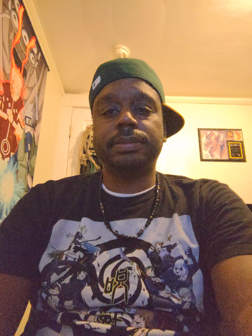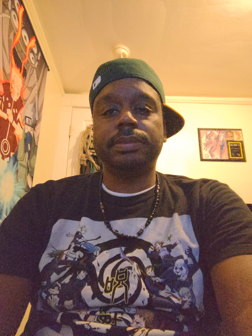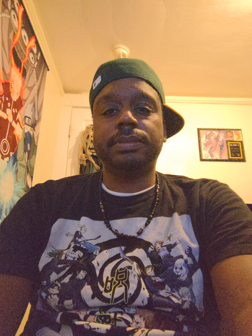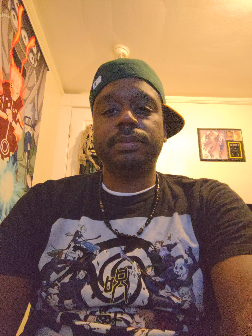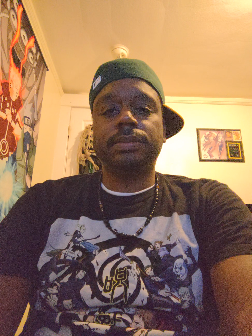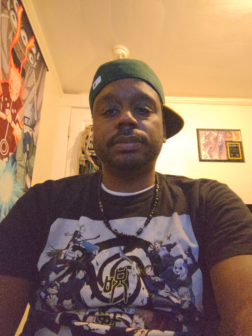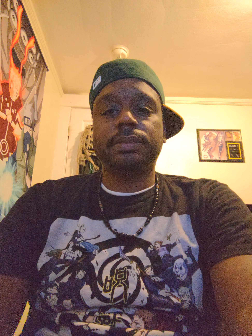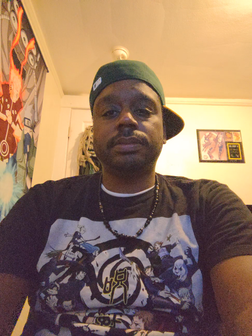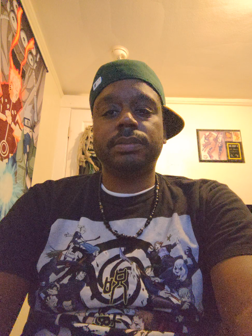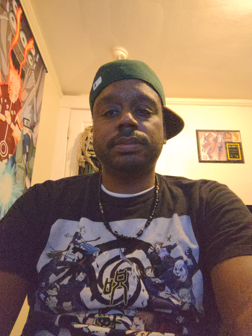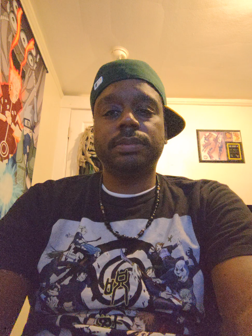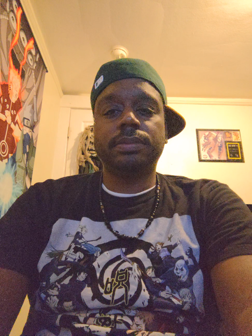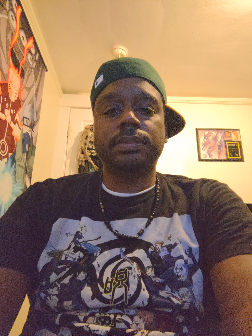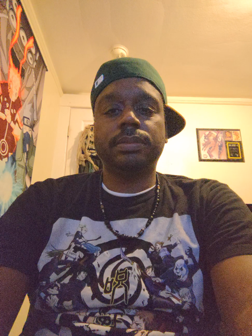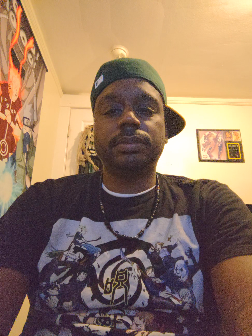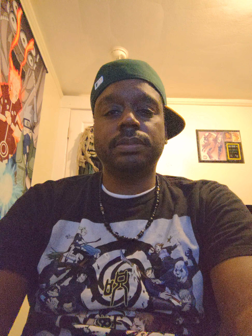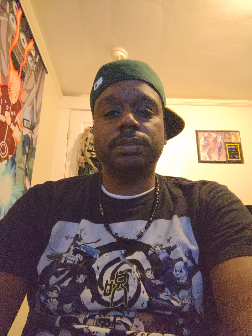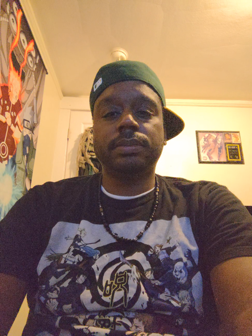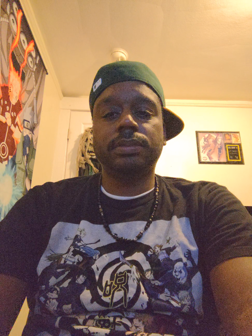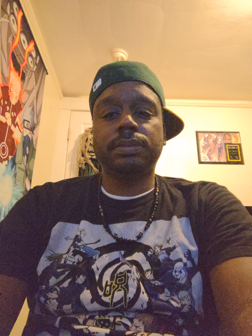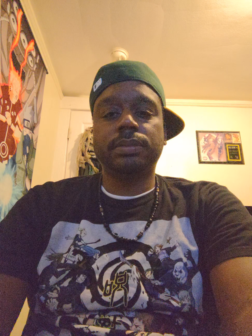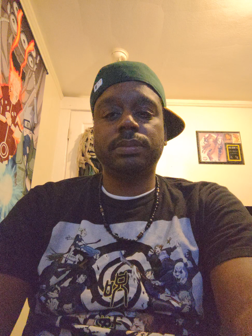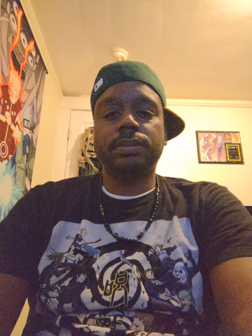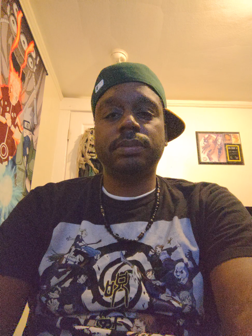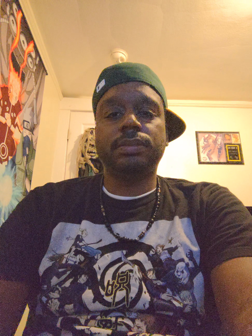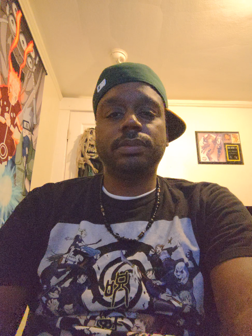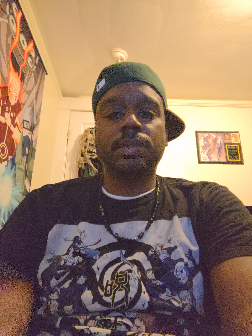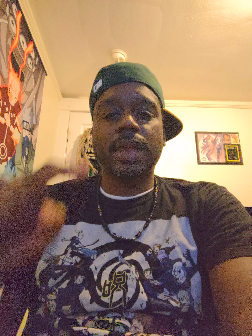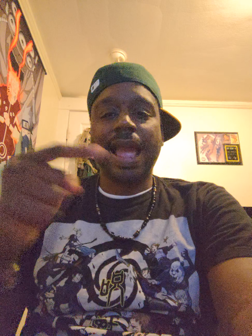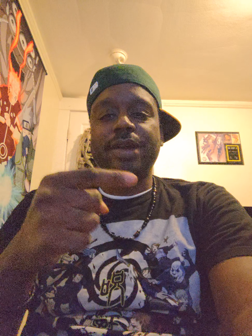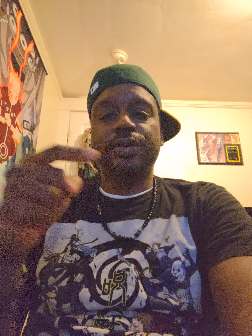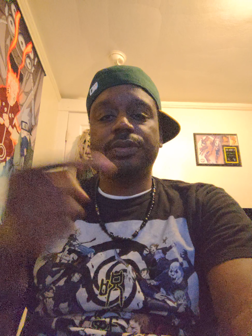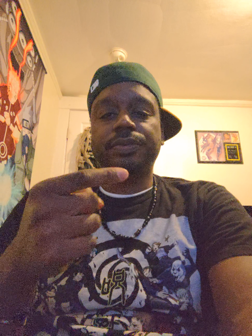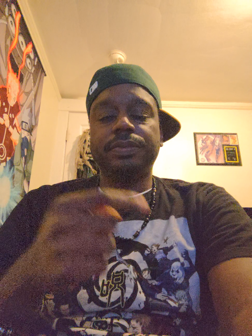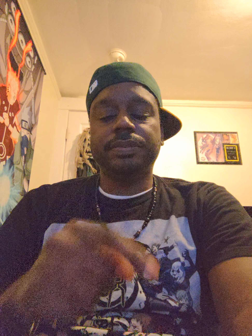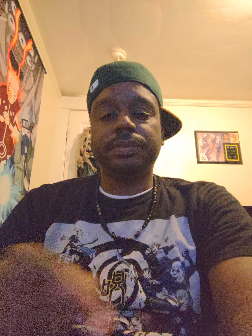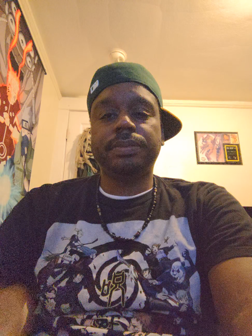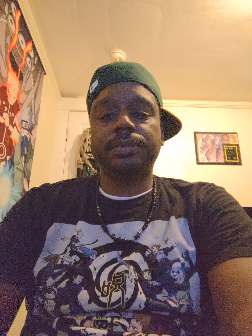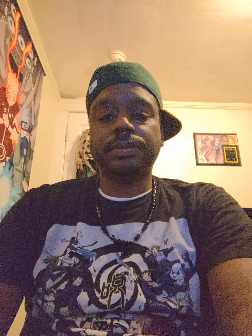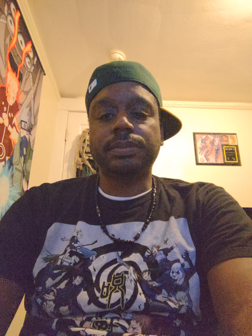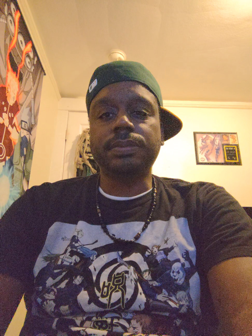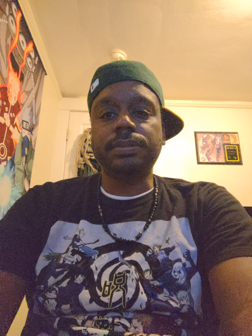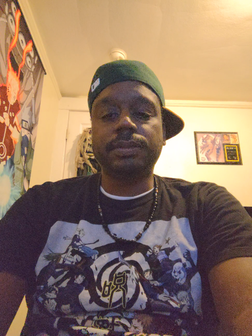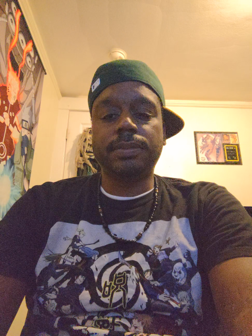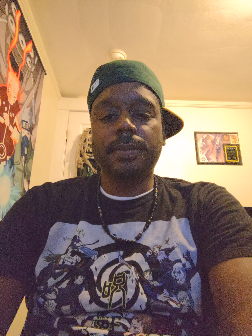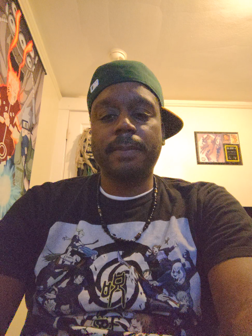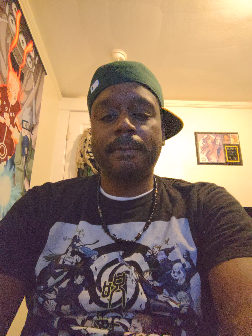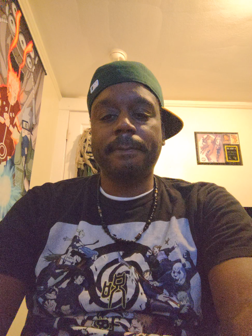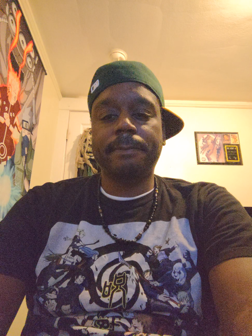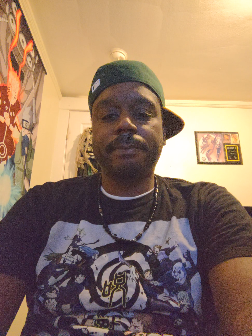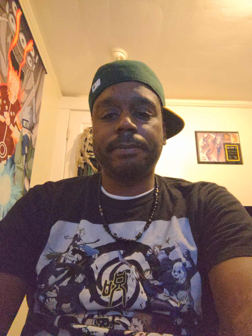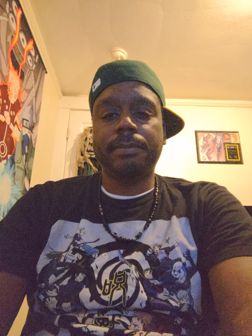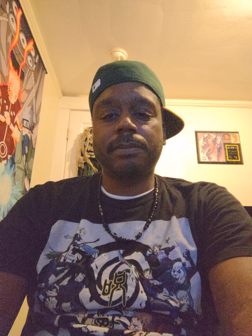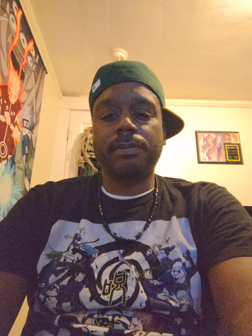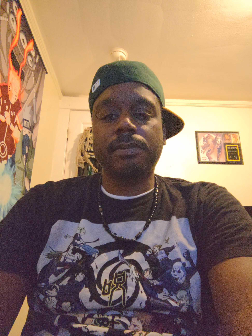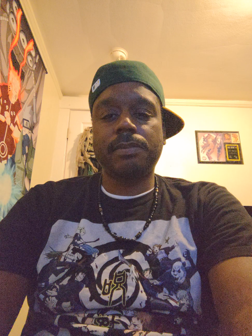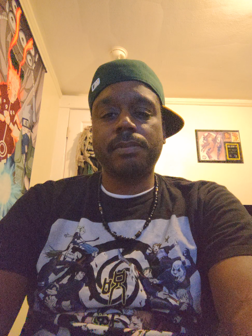owie